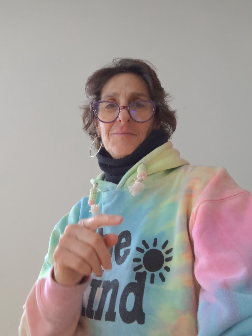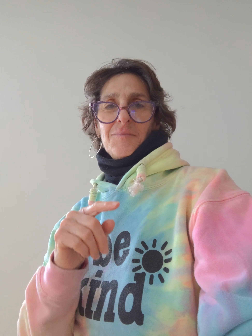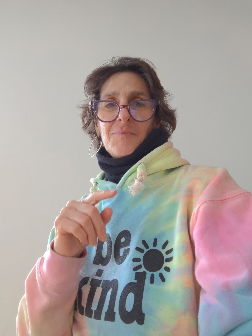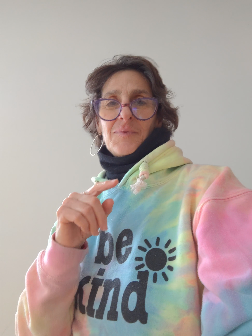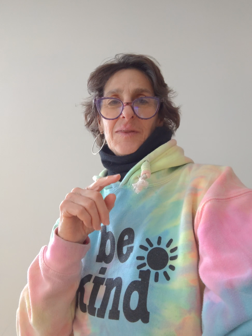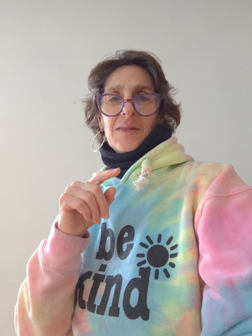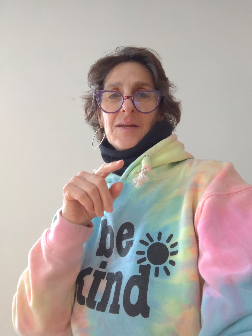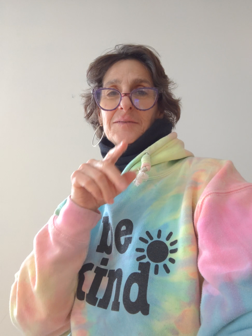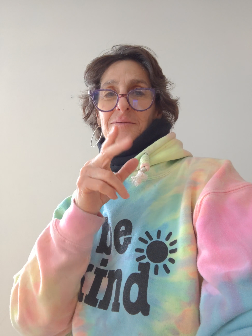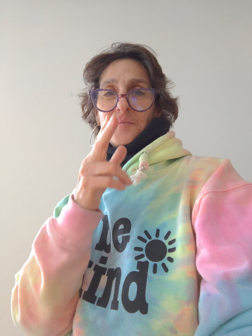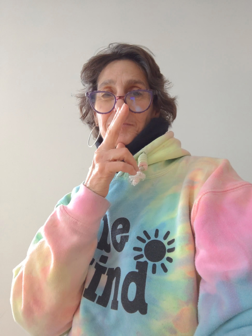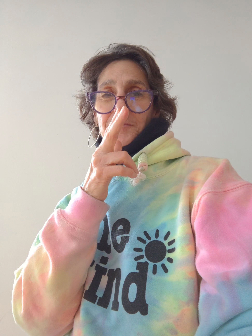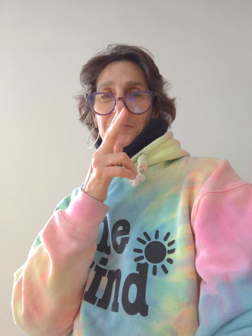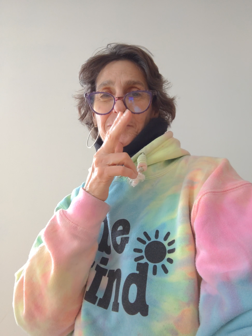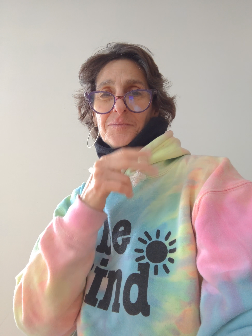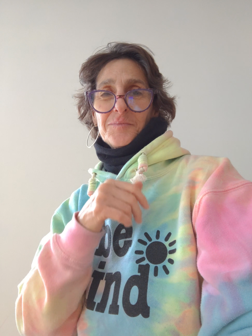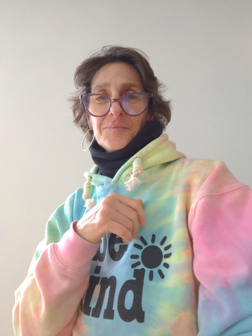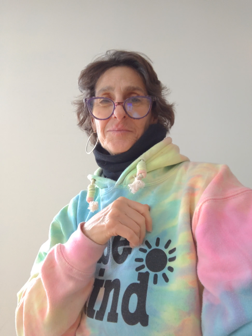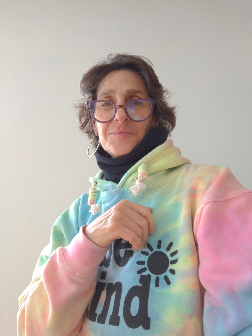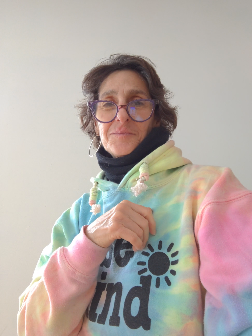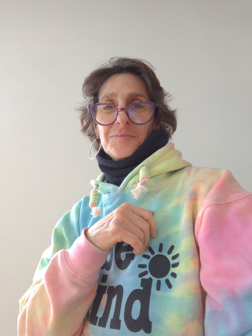hen